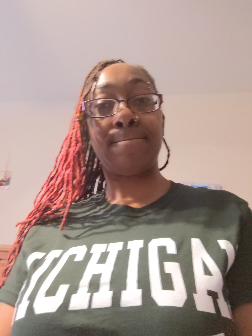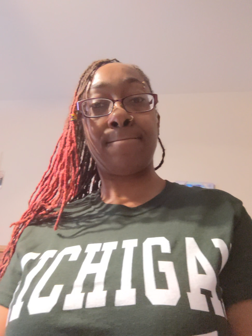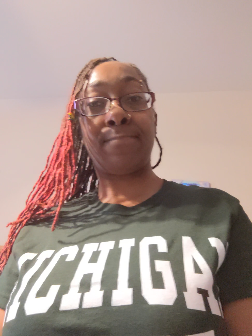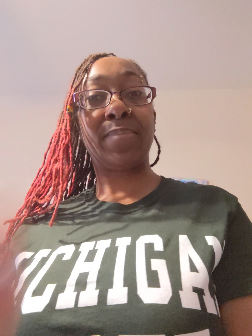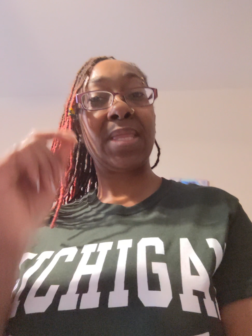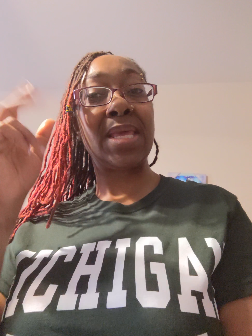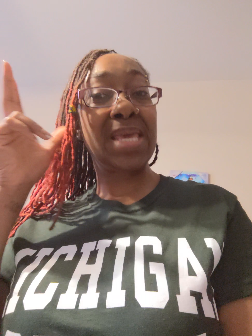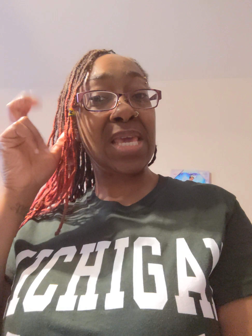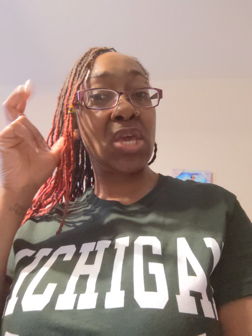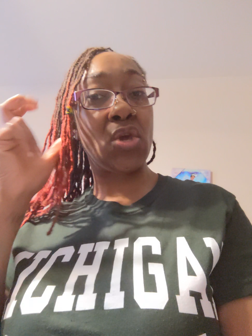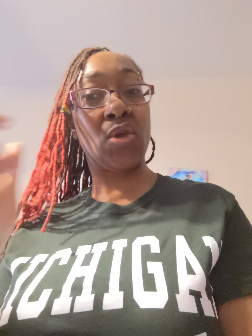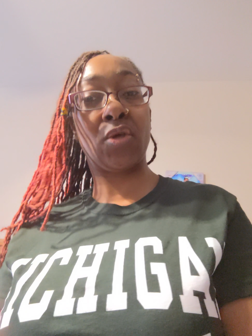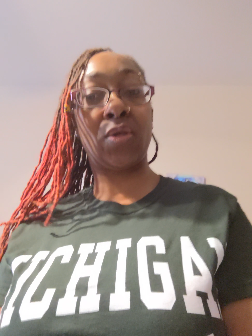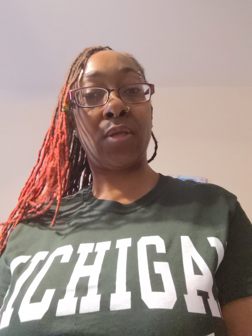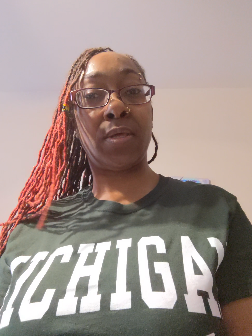hear